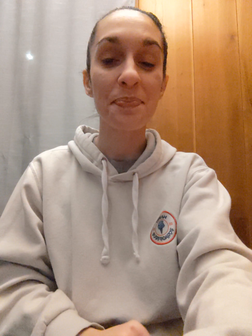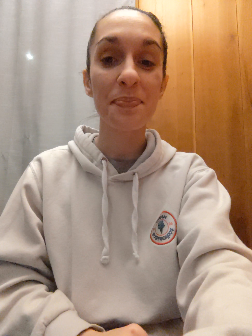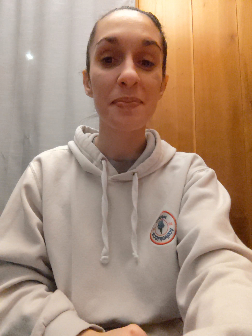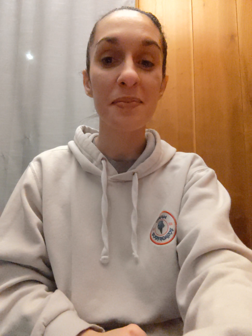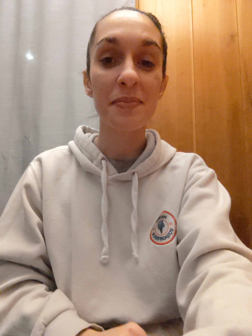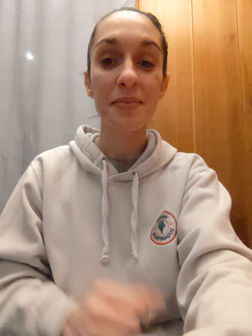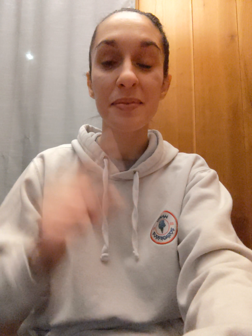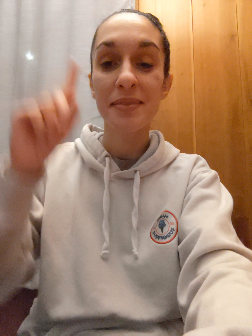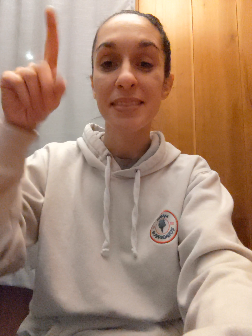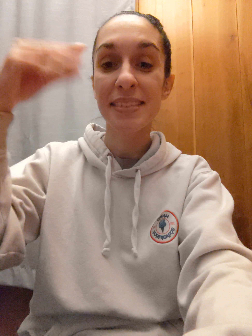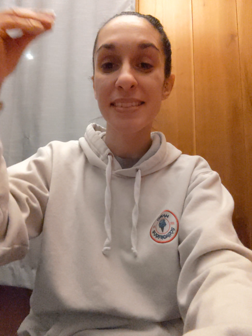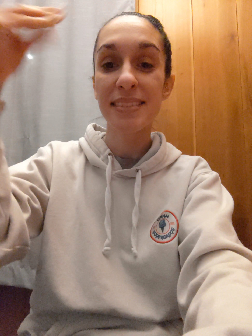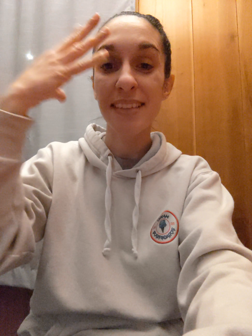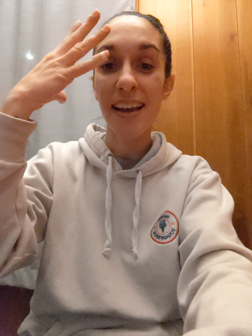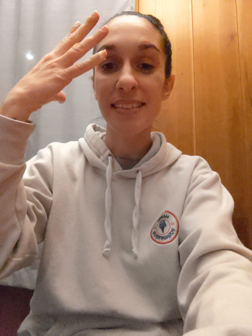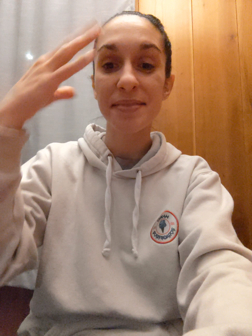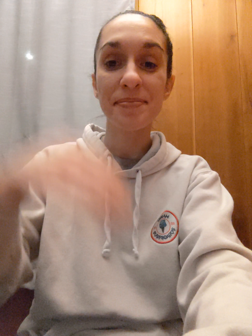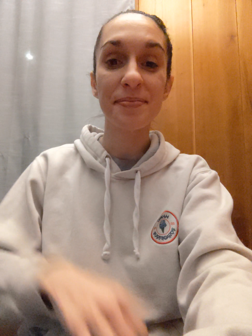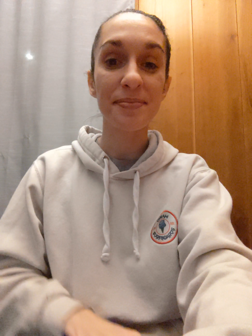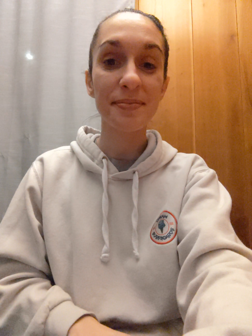sun